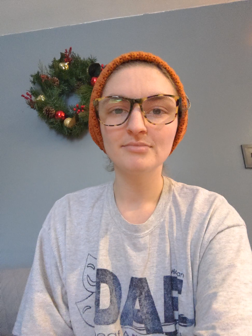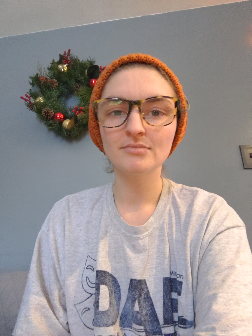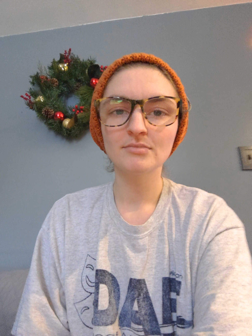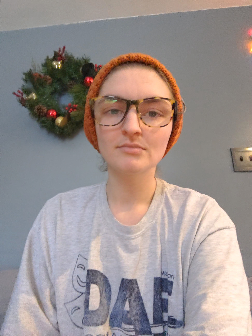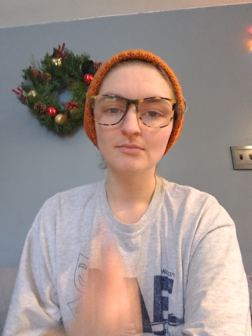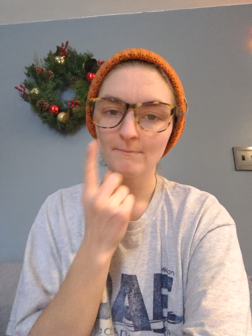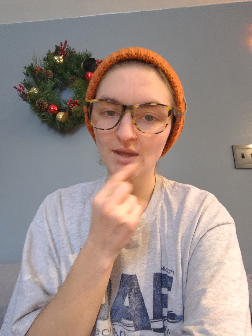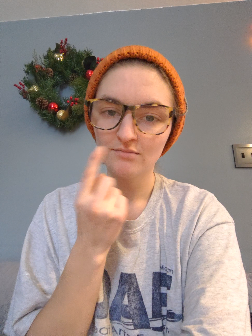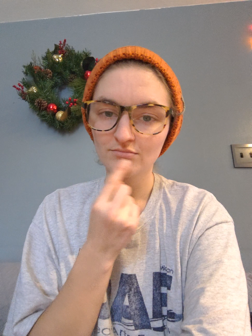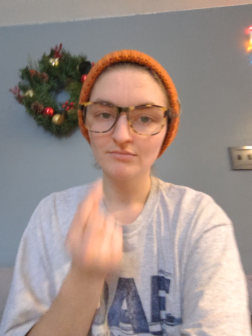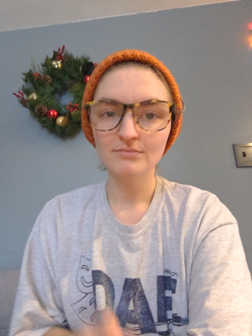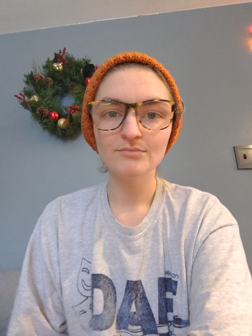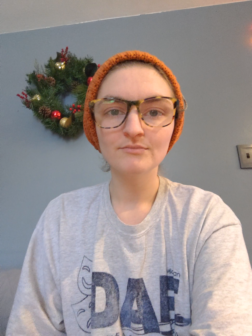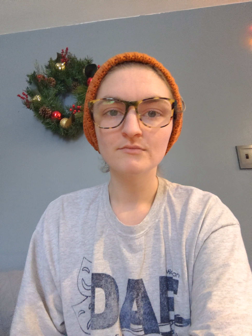lips